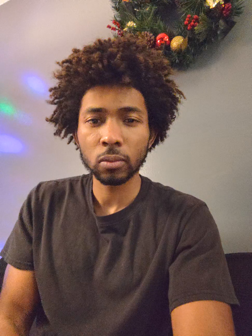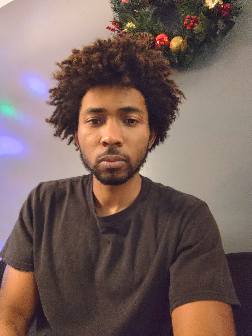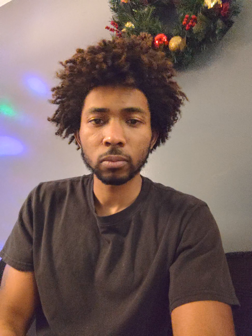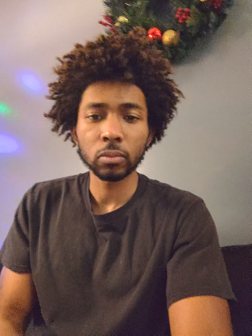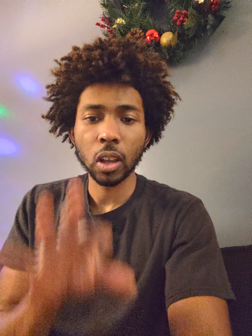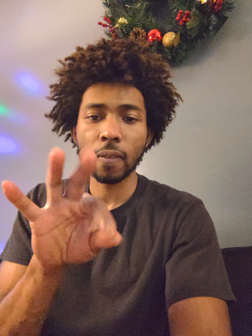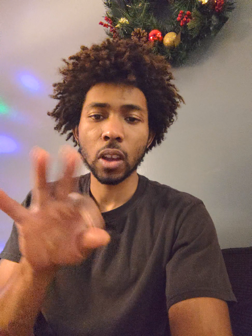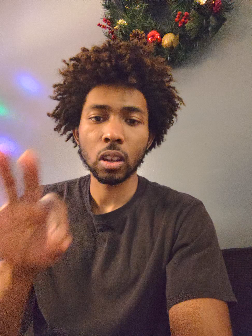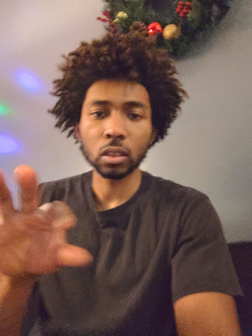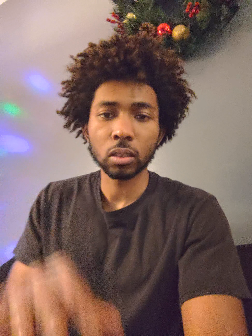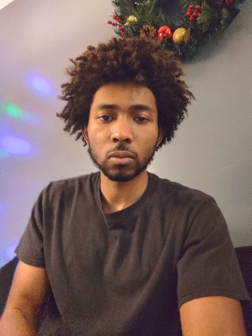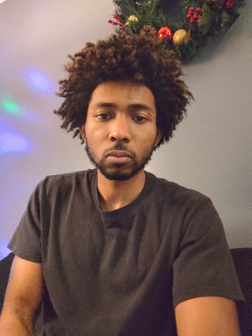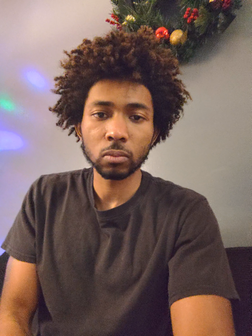french fries